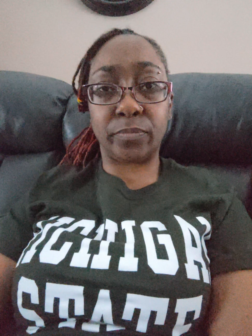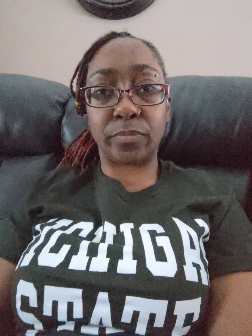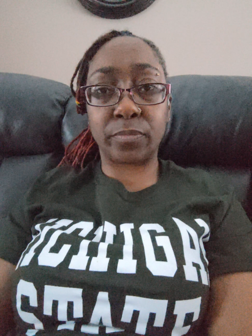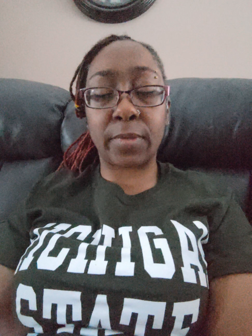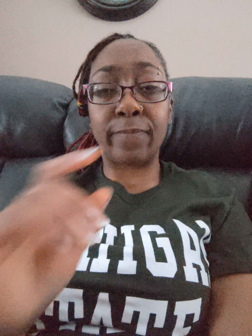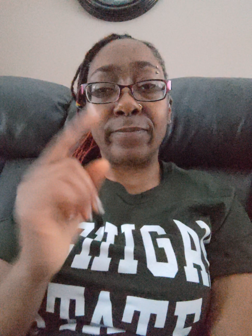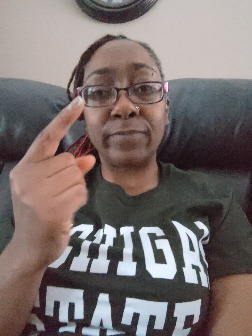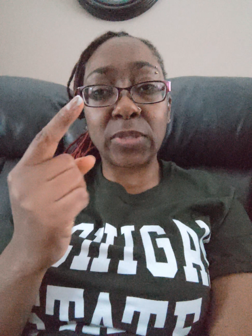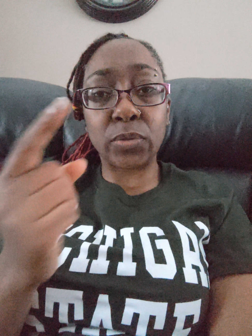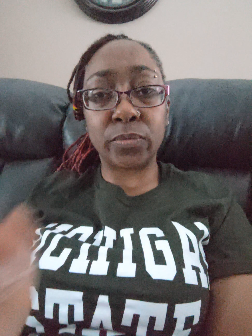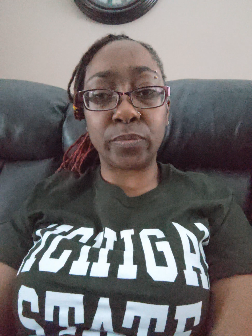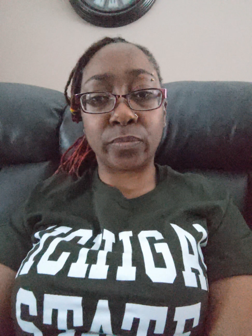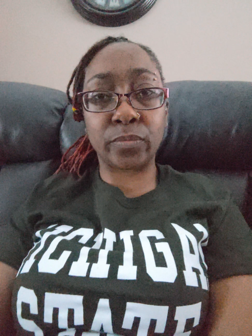finger